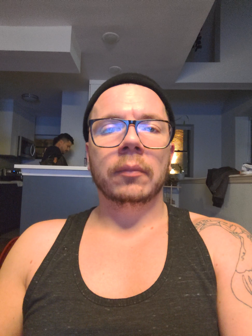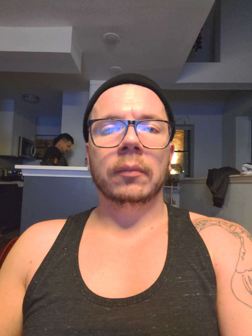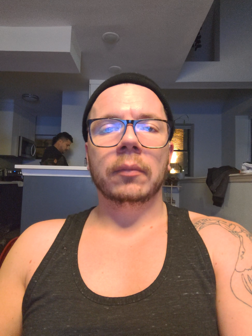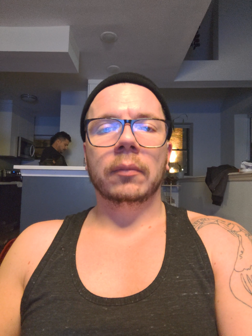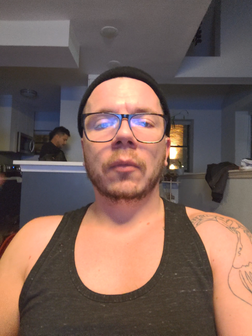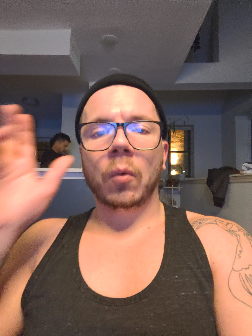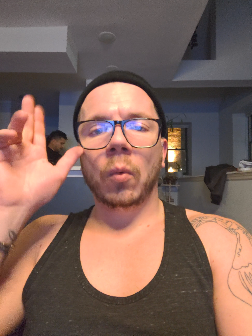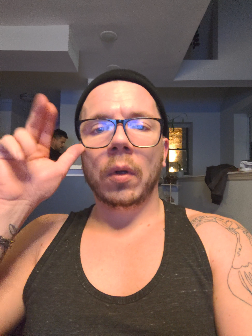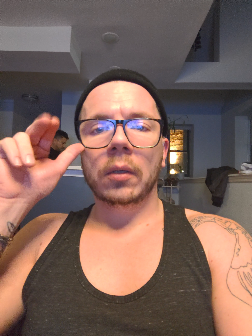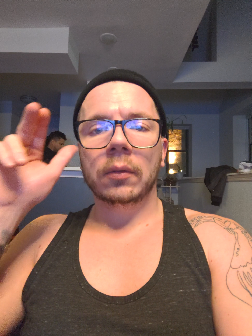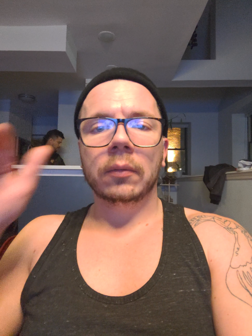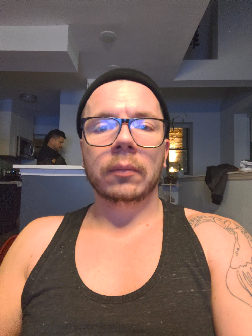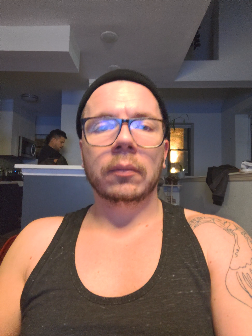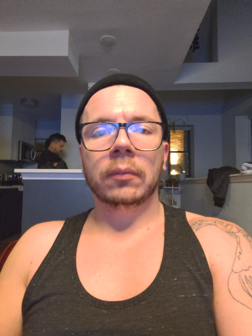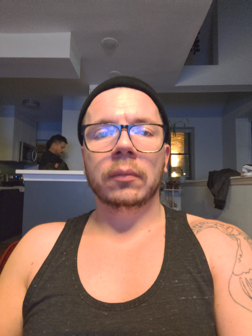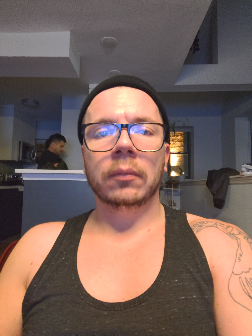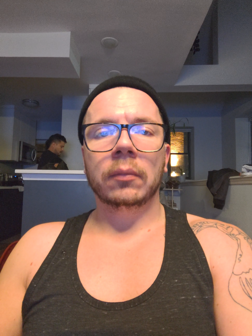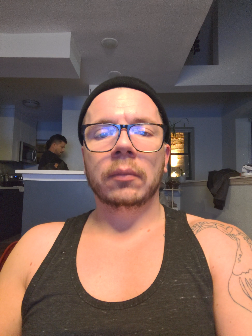horse